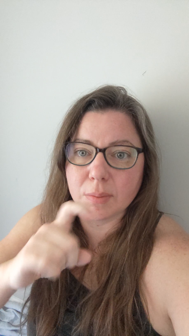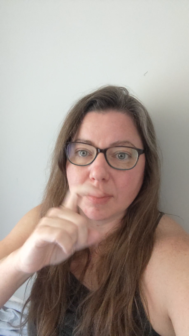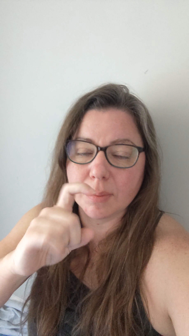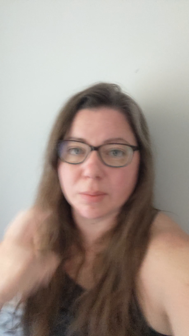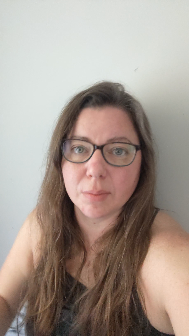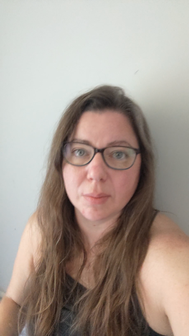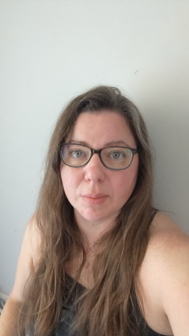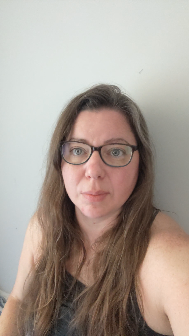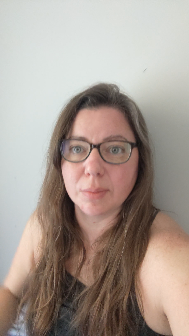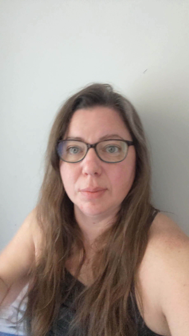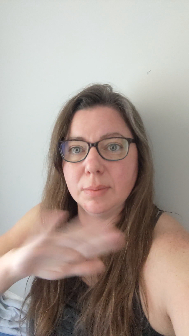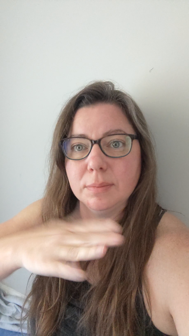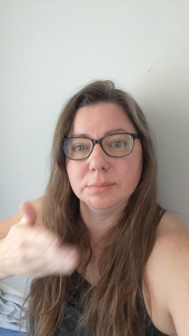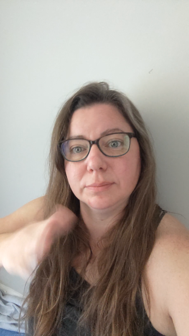kitchen